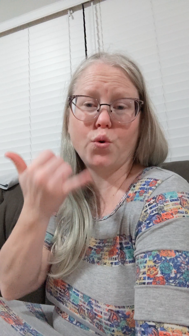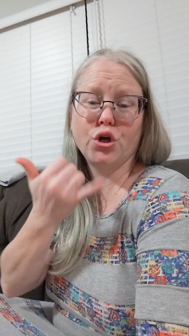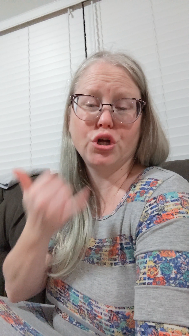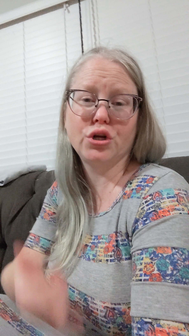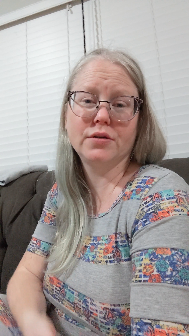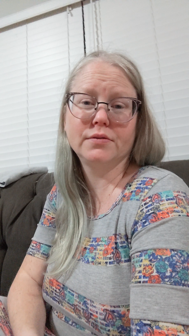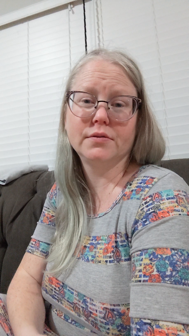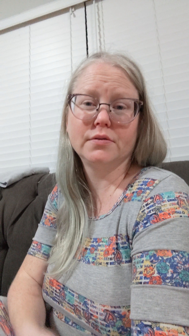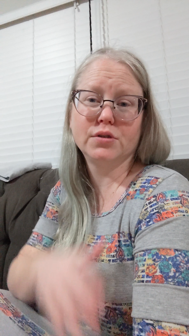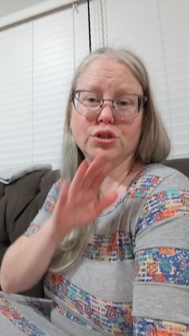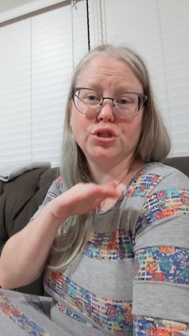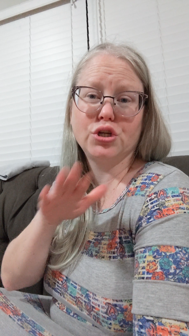children